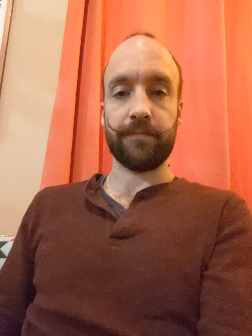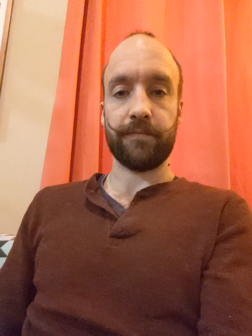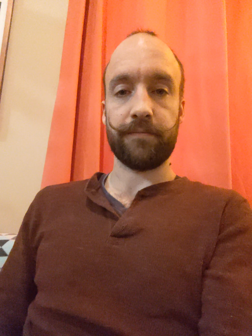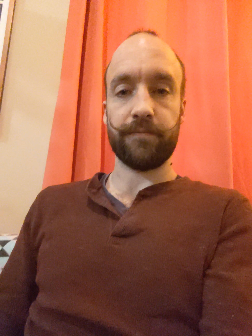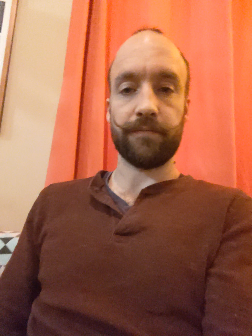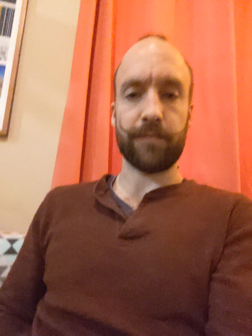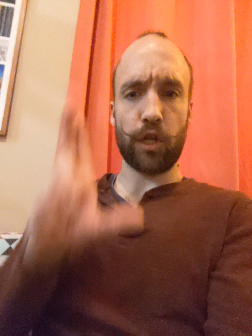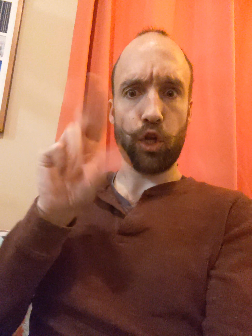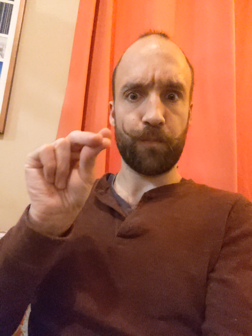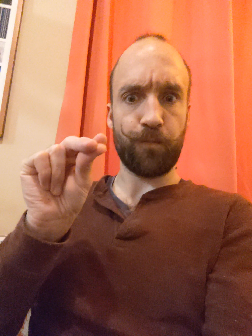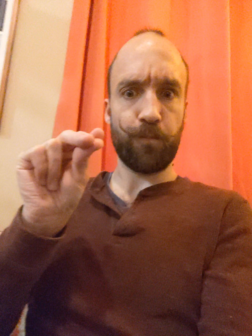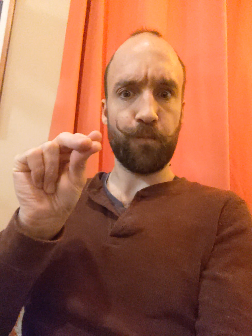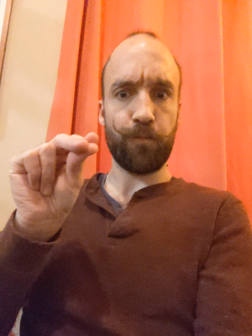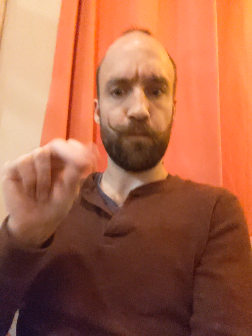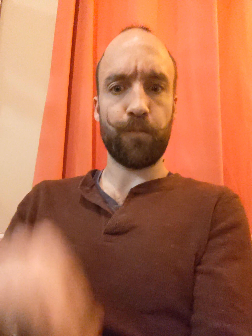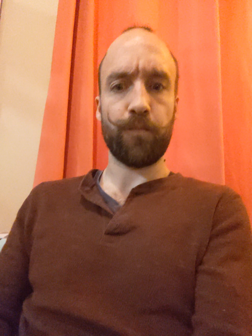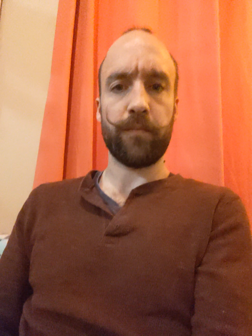no